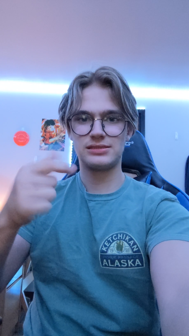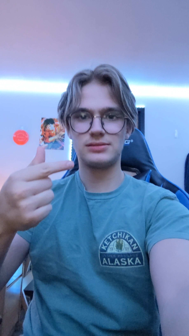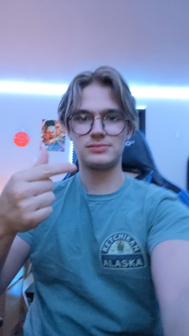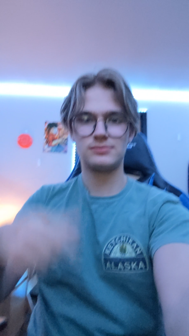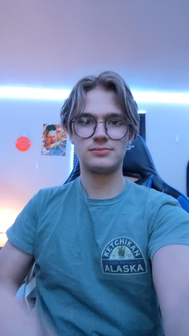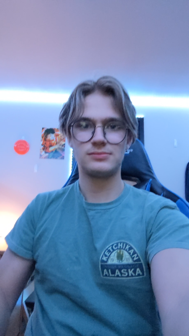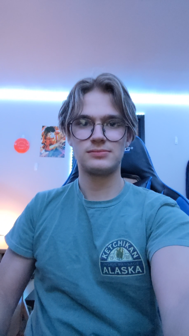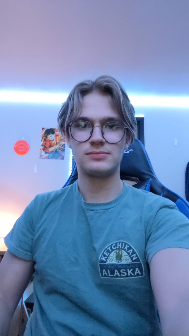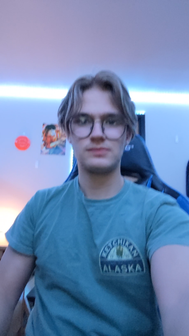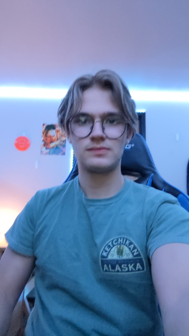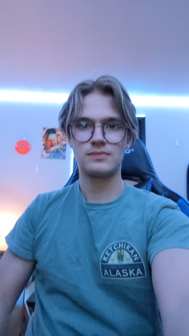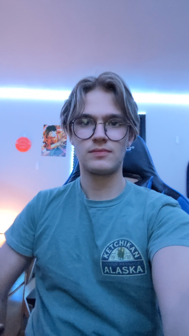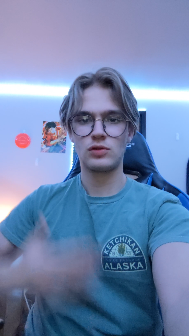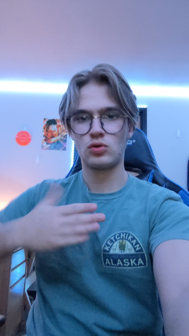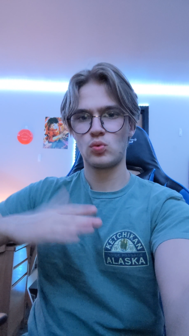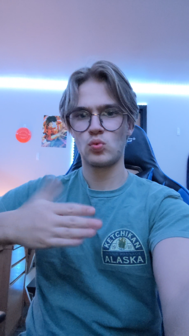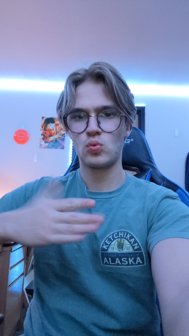cook